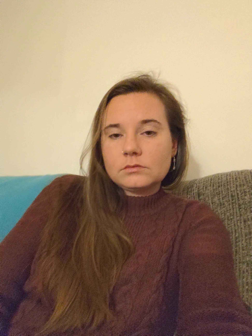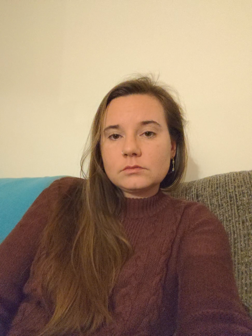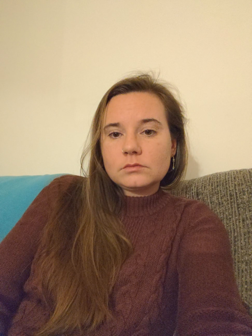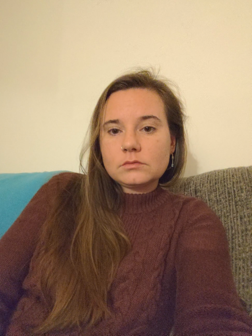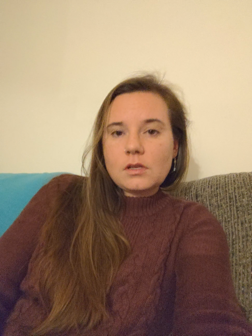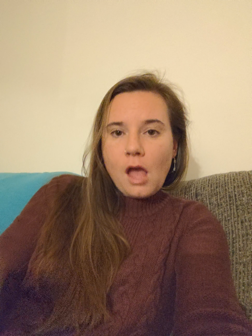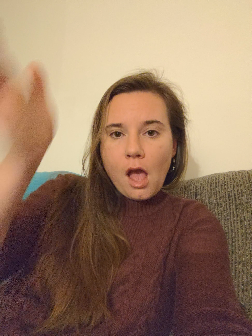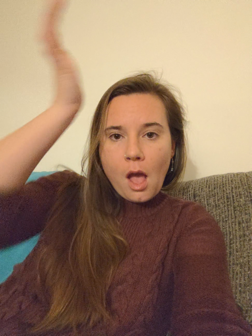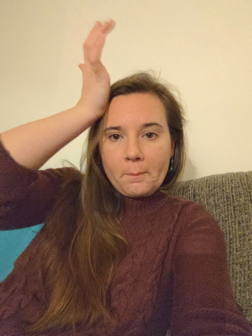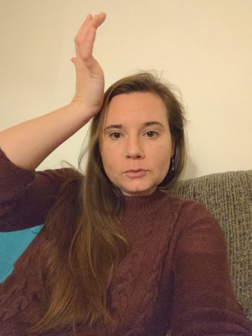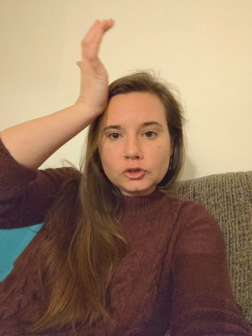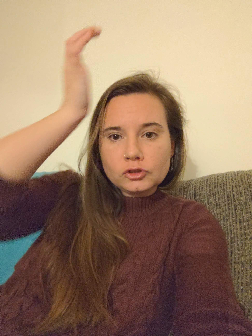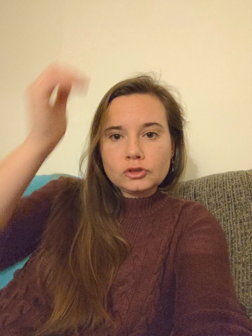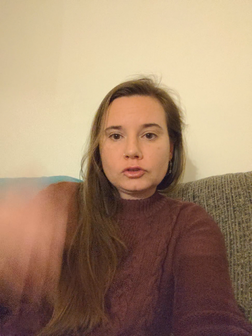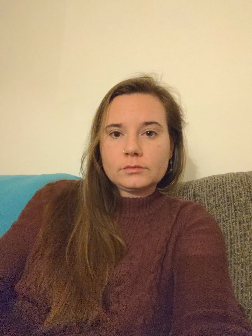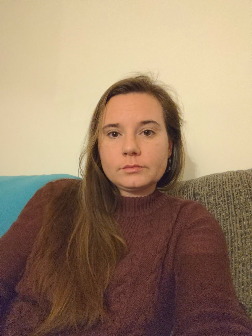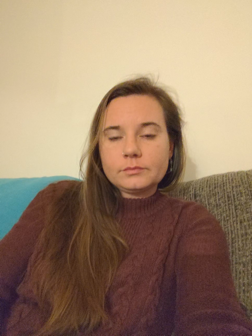garbage